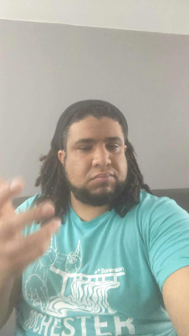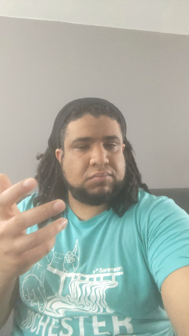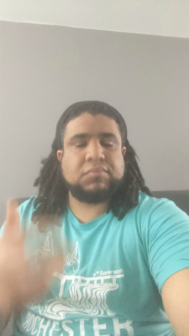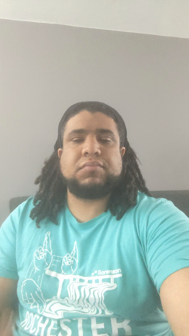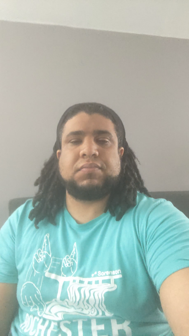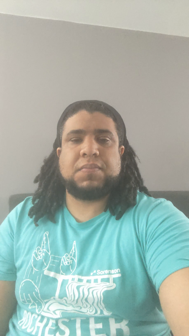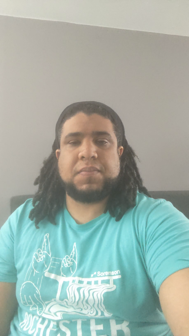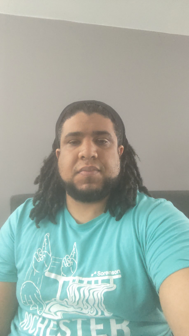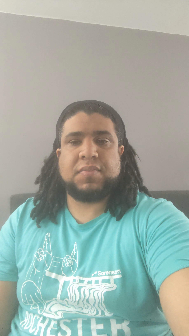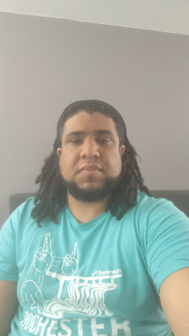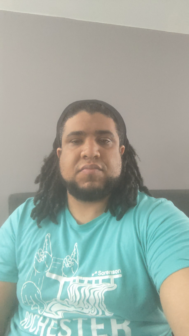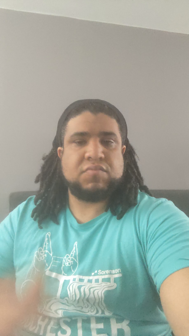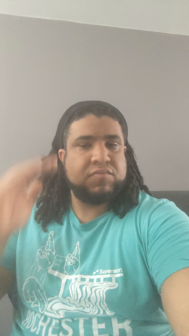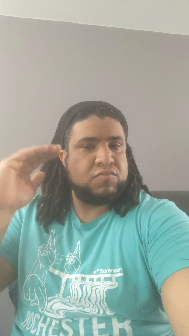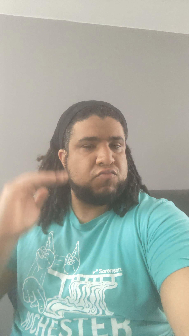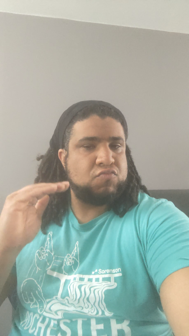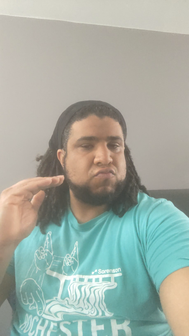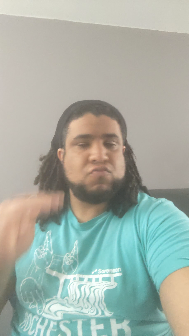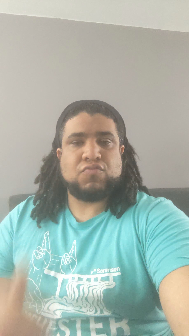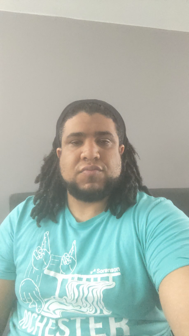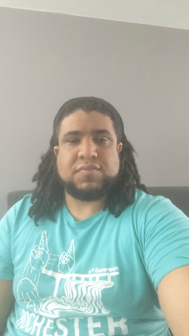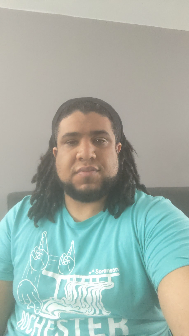short